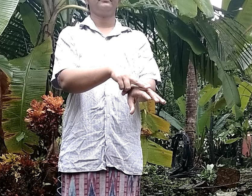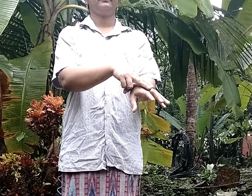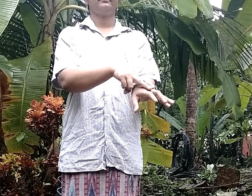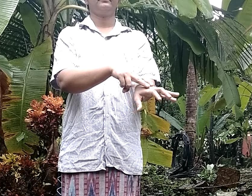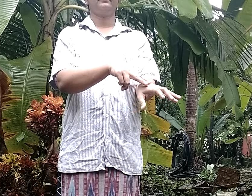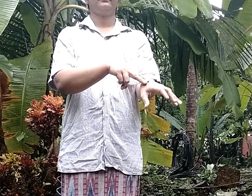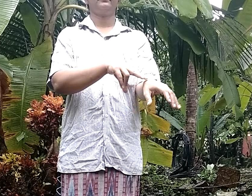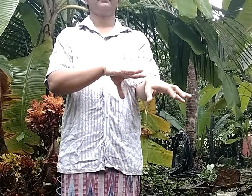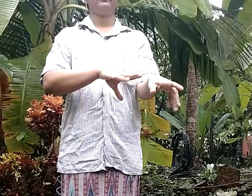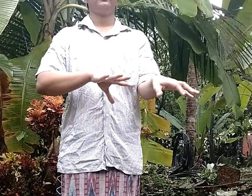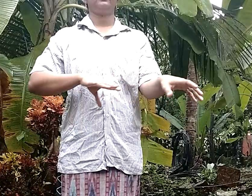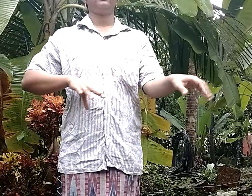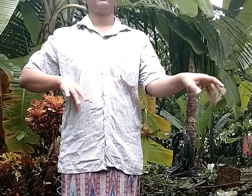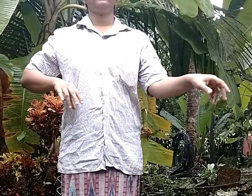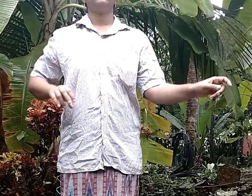Tiger